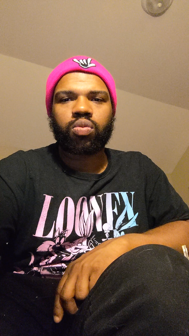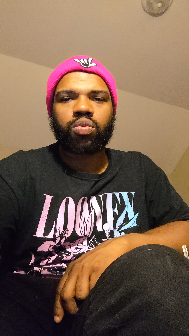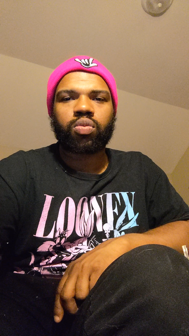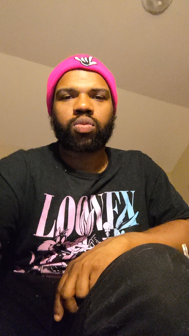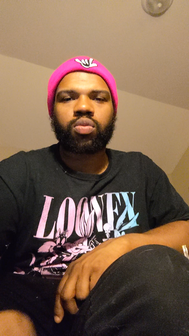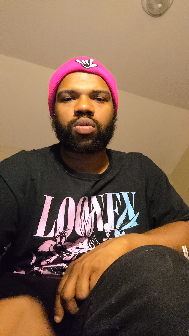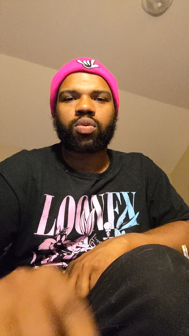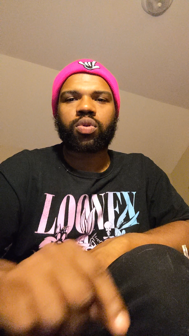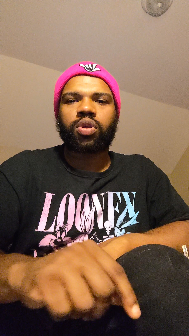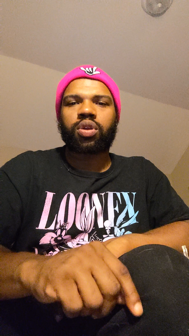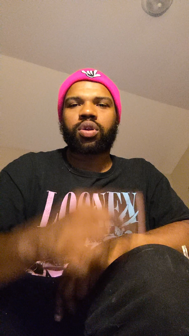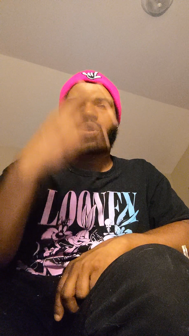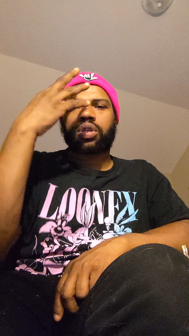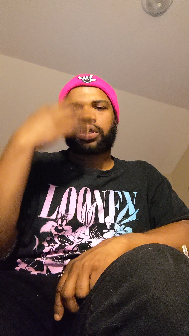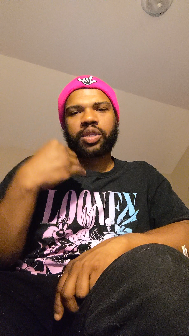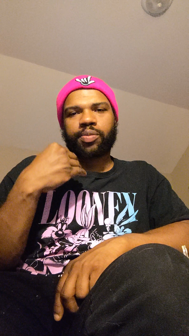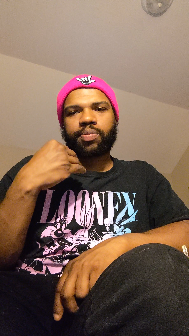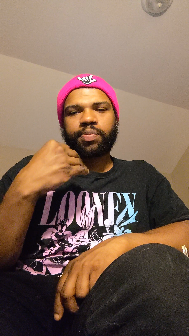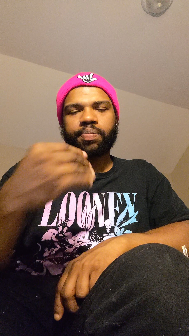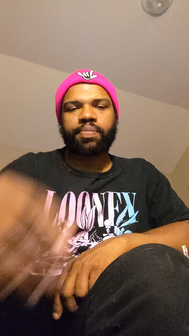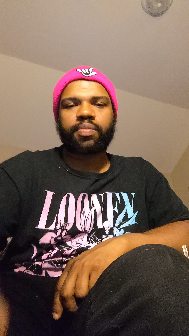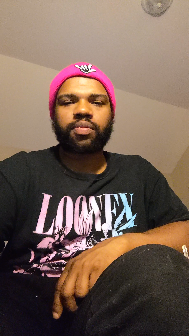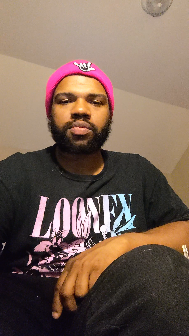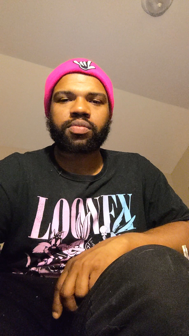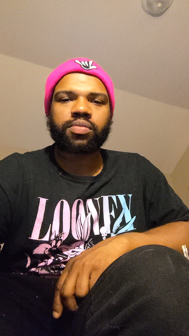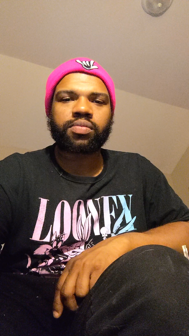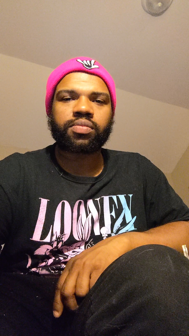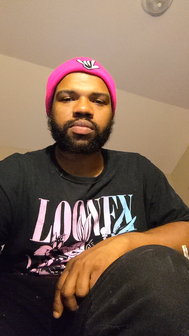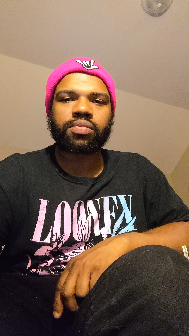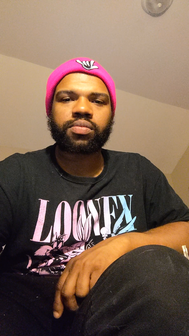asleep